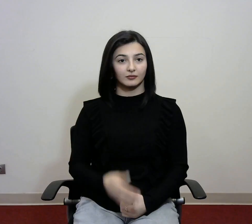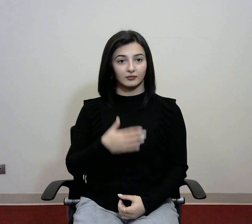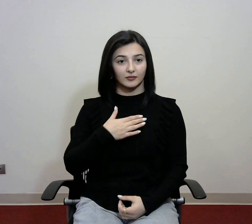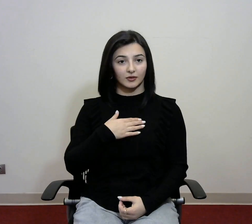mən